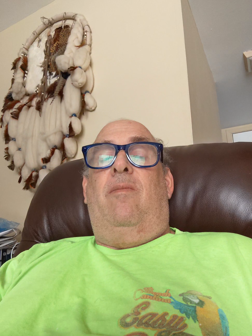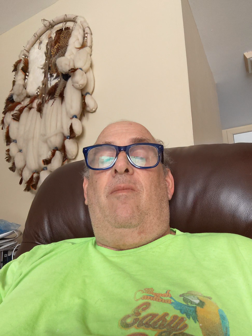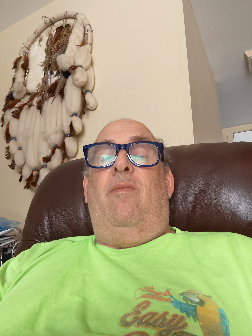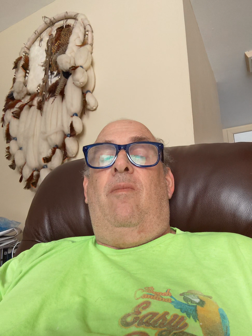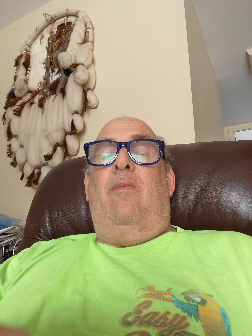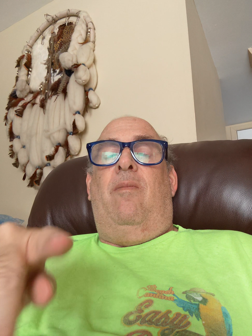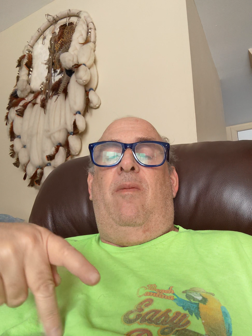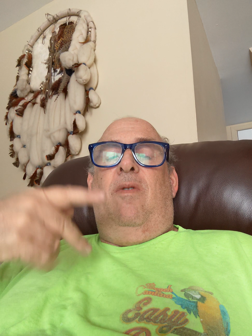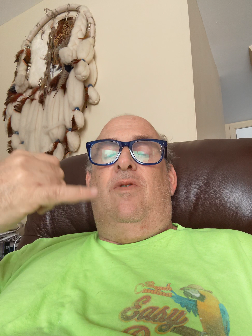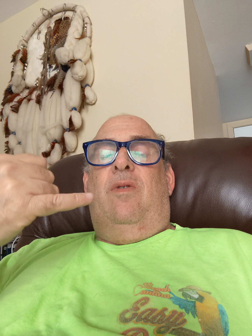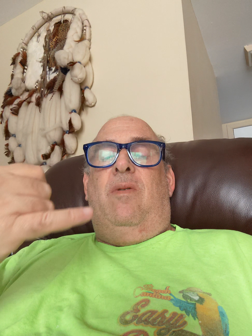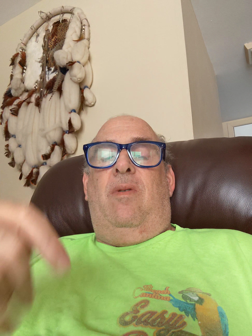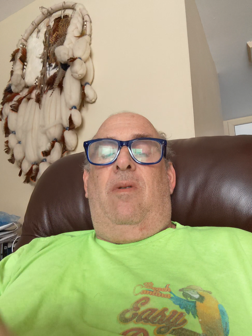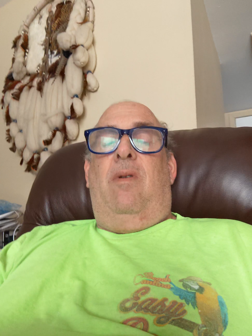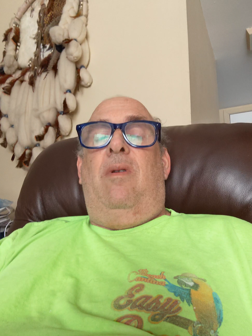pajamas